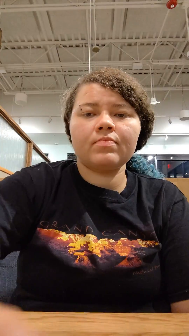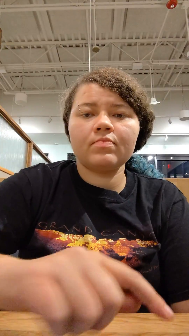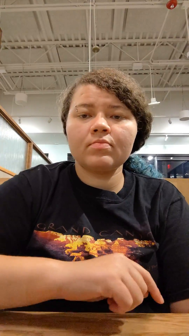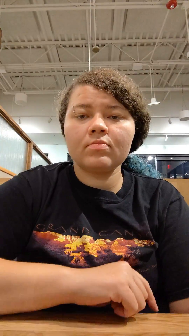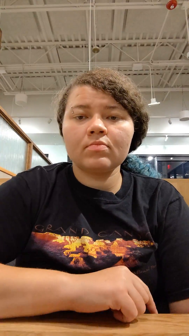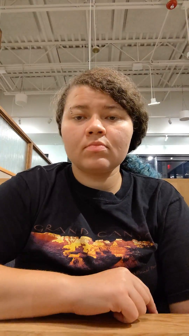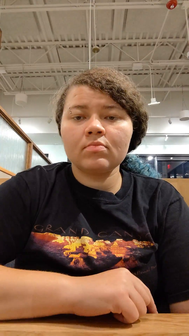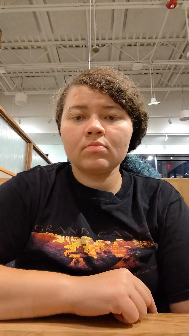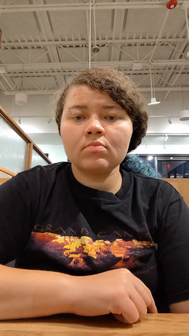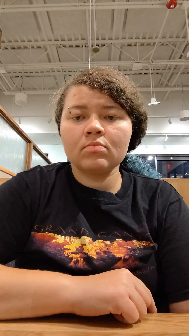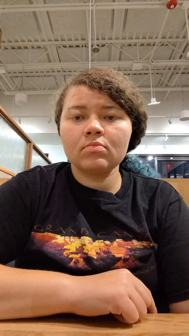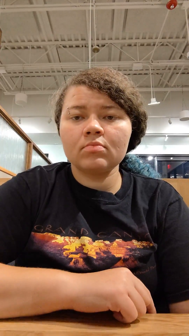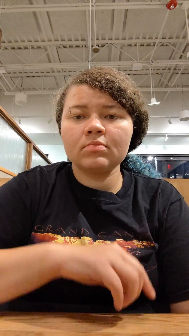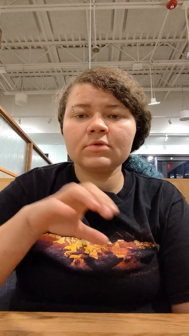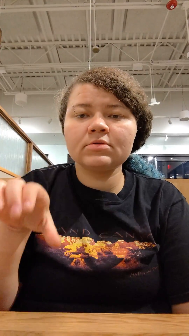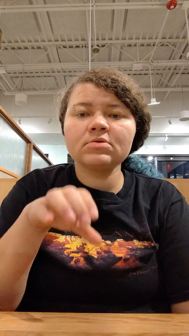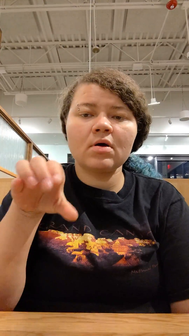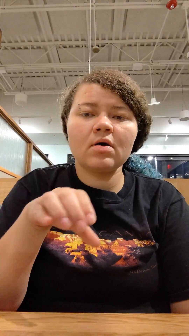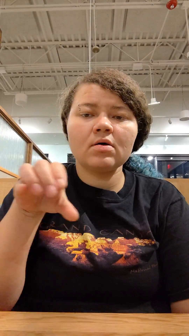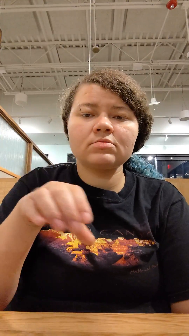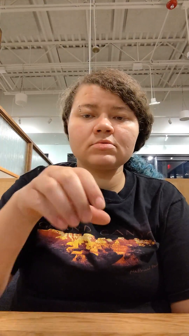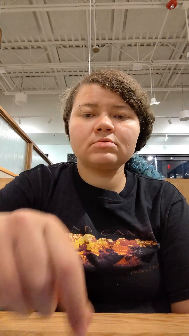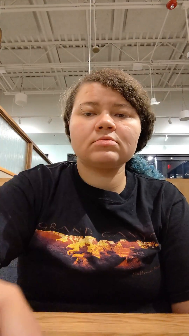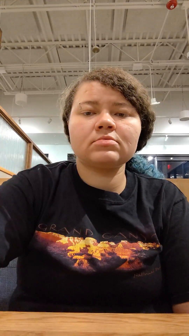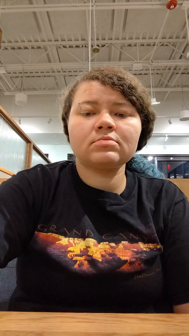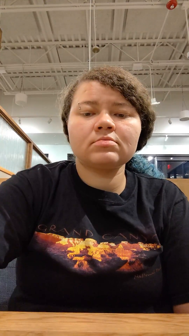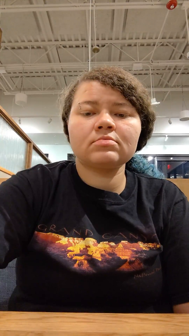does